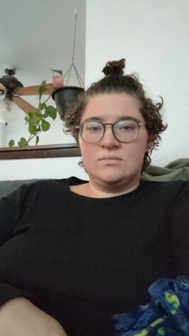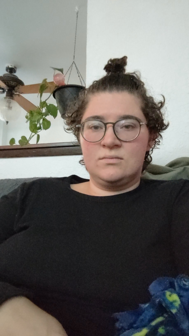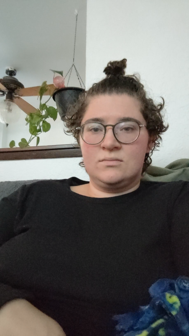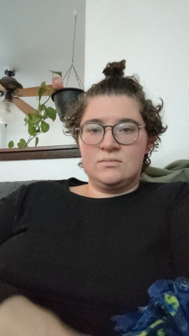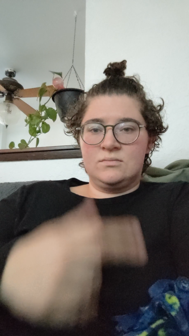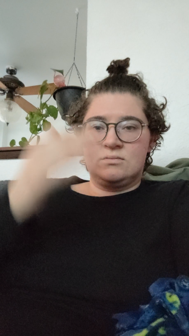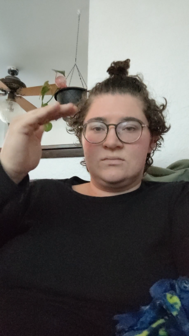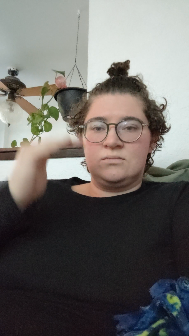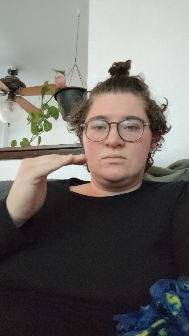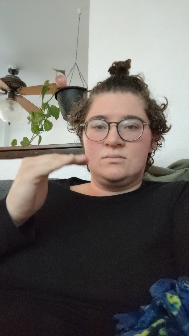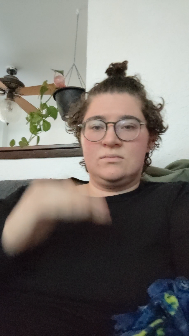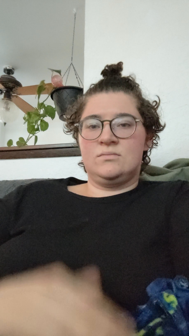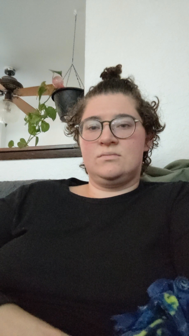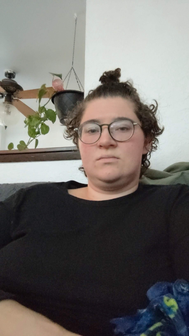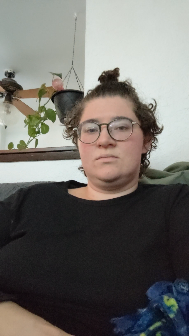short